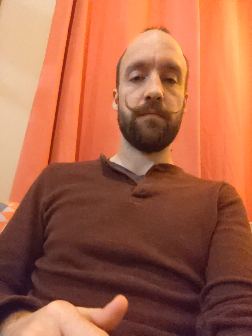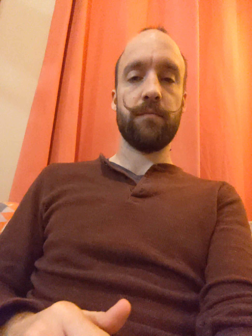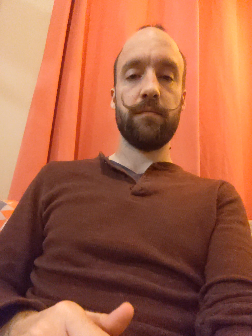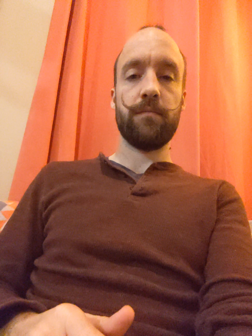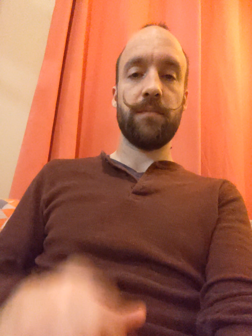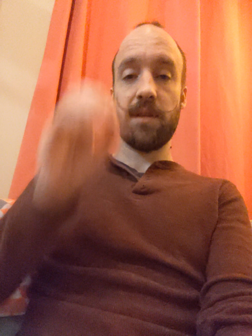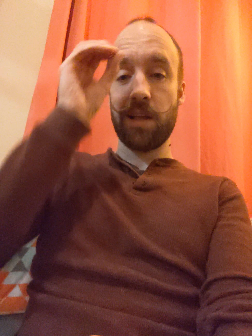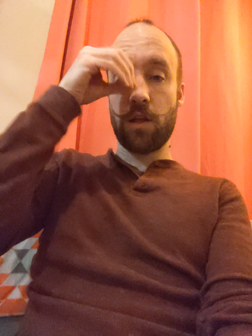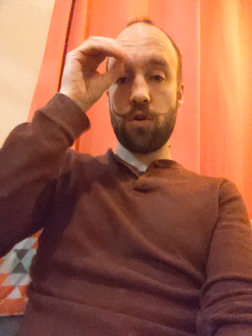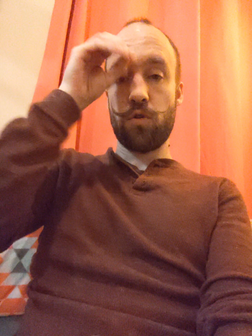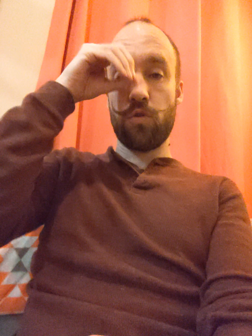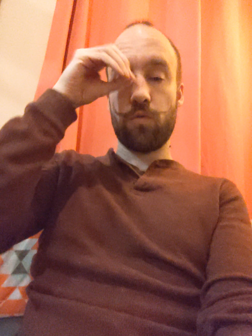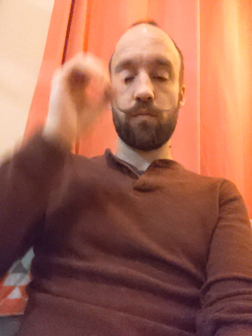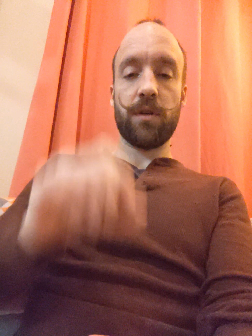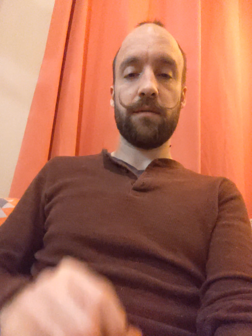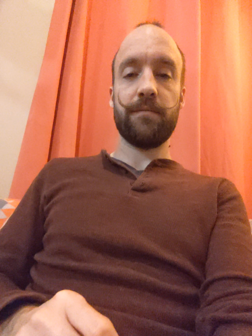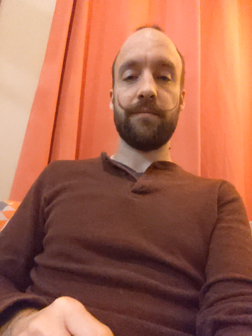owl